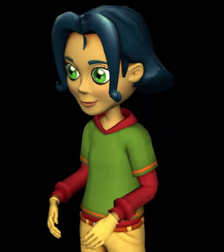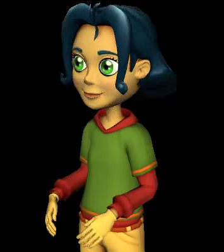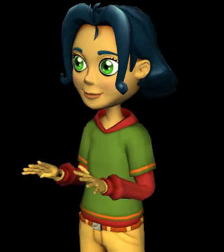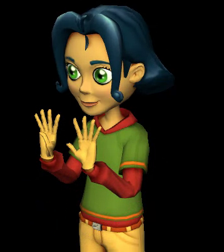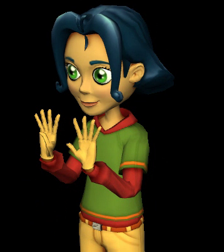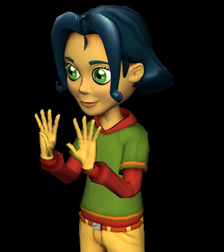9